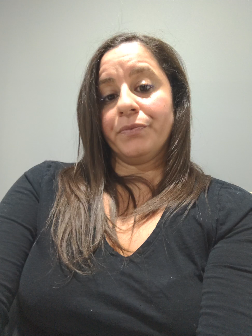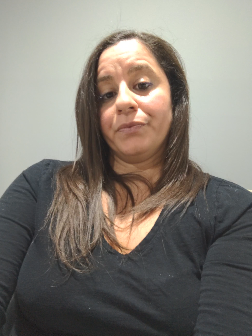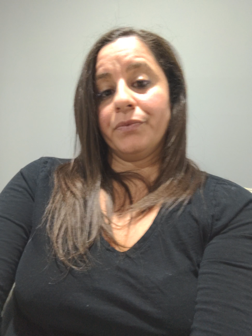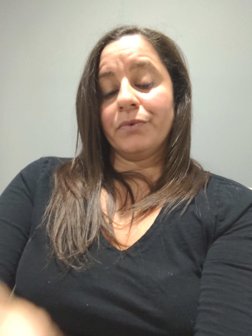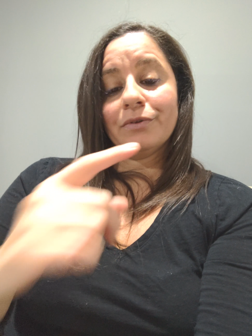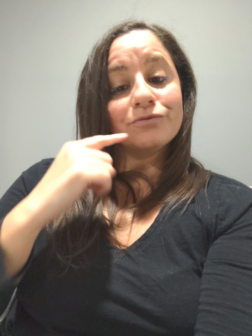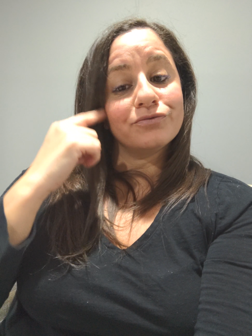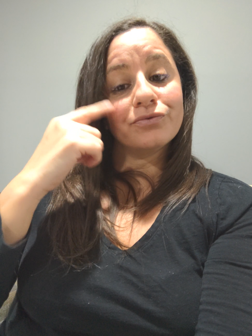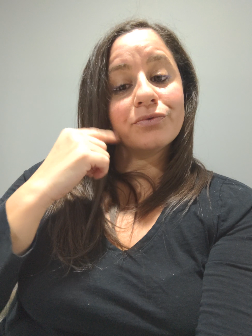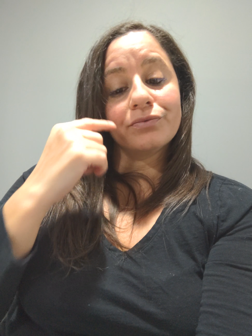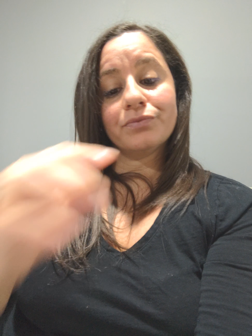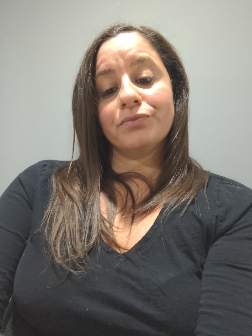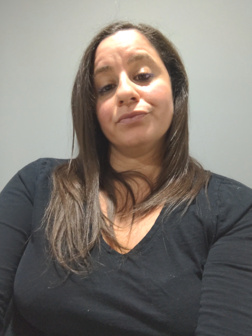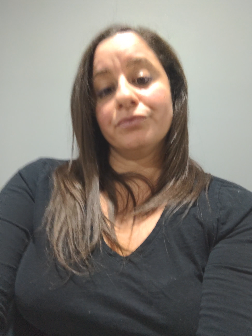cheek